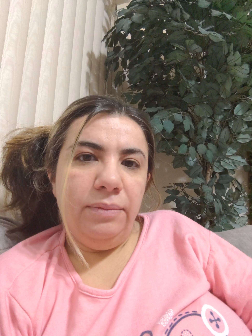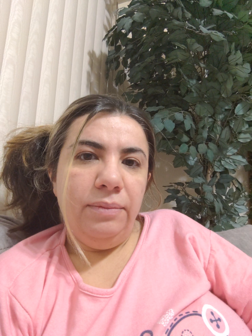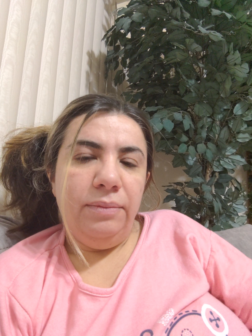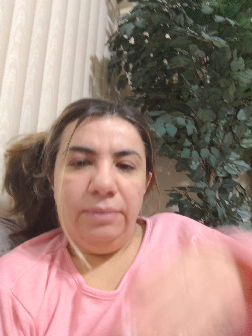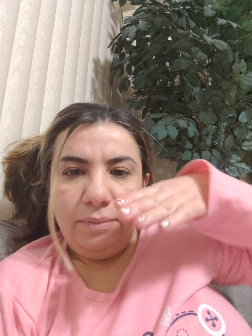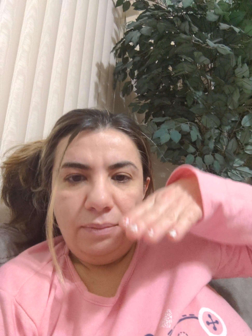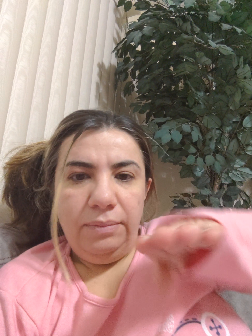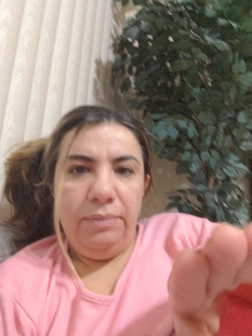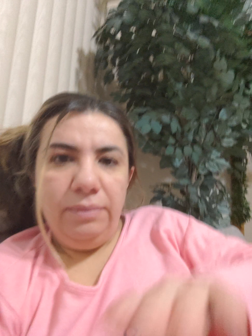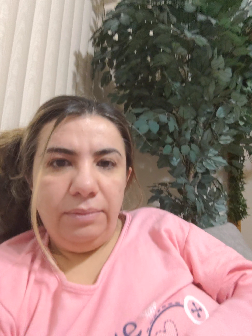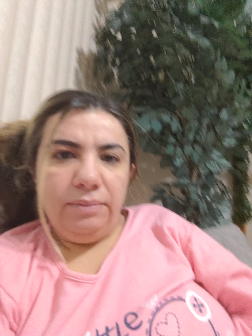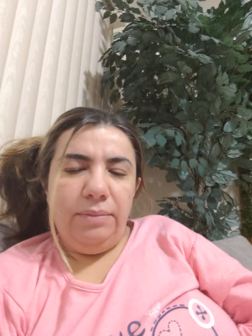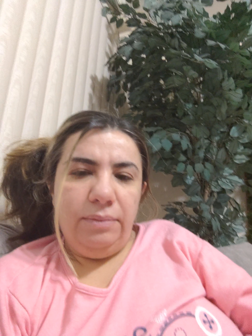into